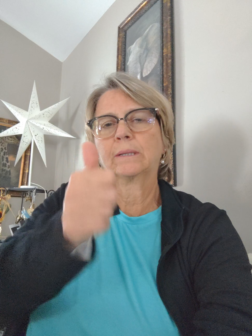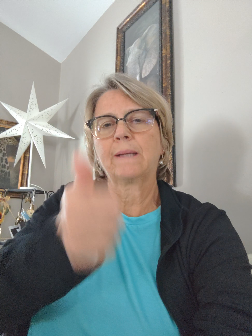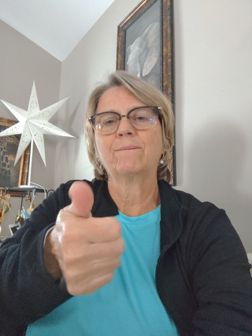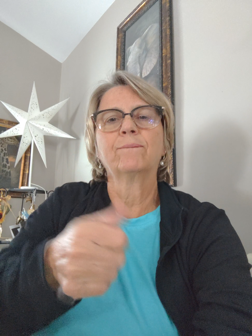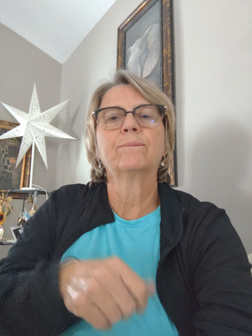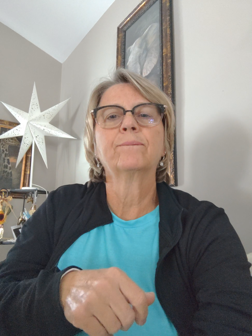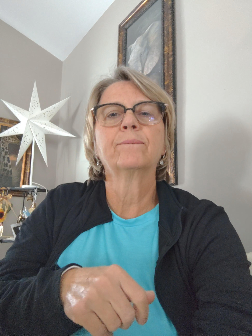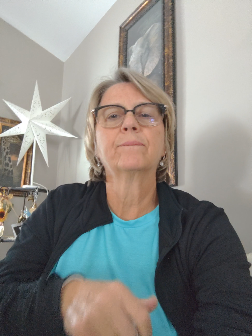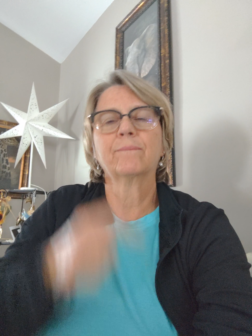yourself